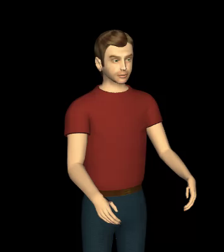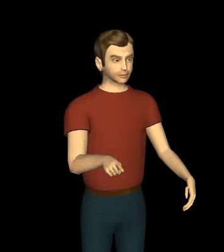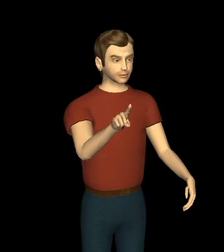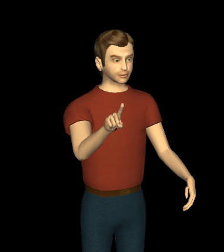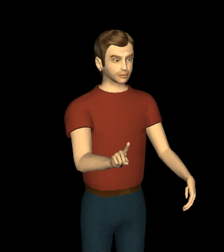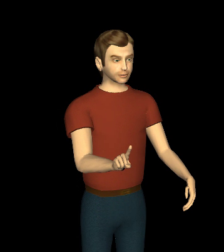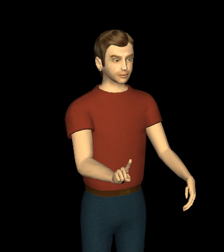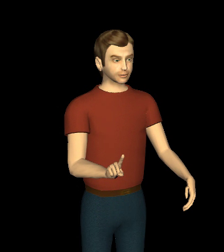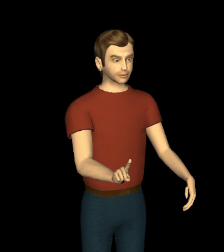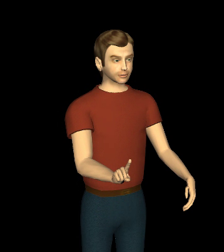سؤال